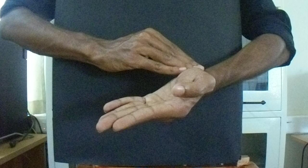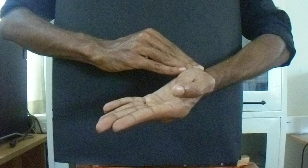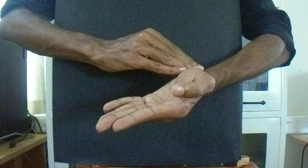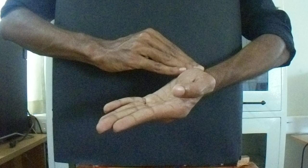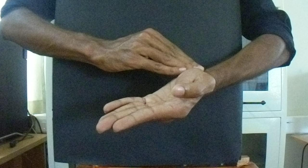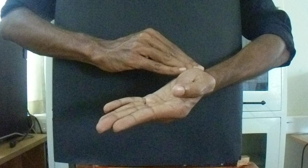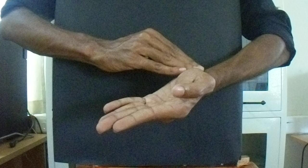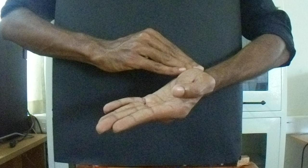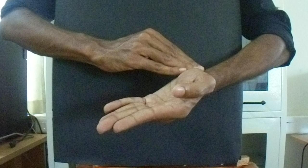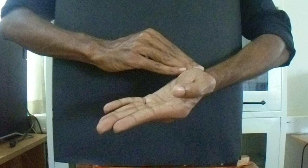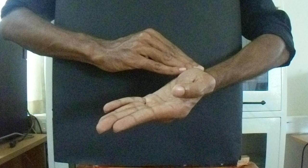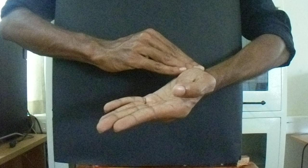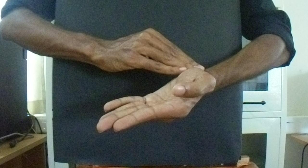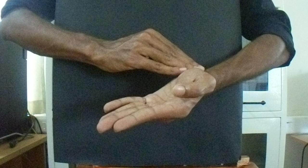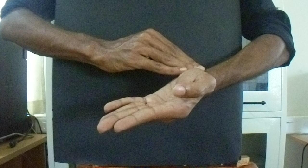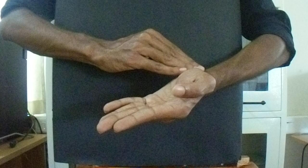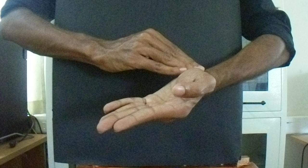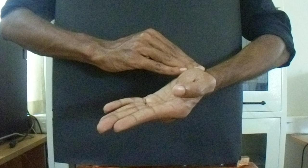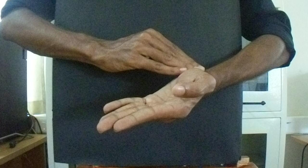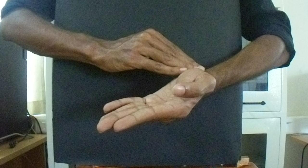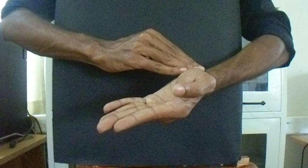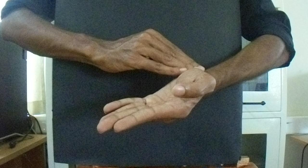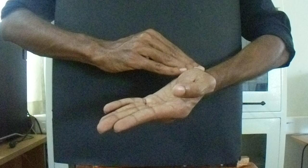doctor